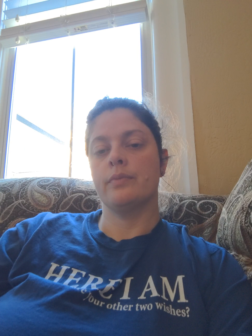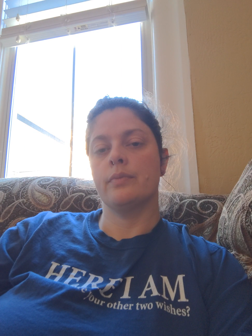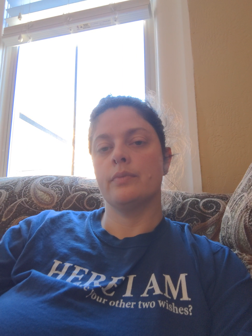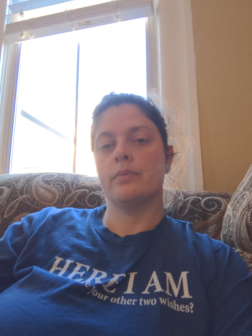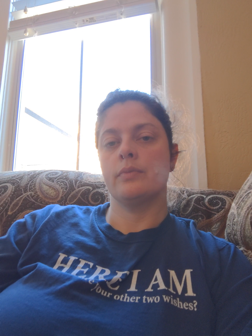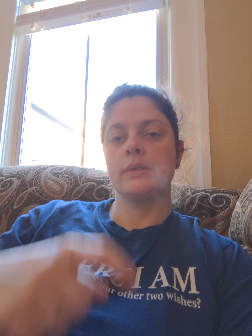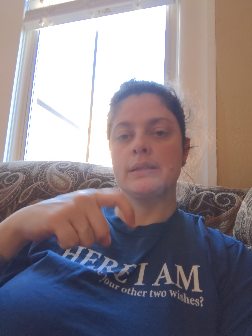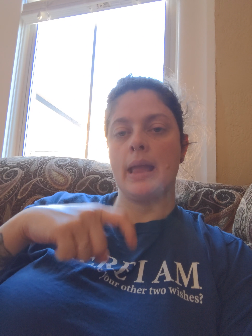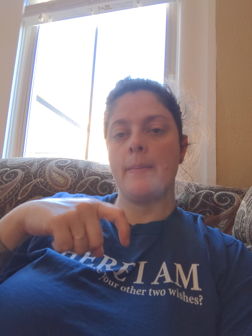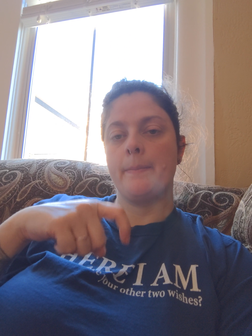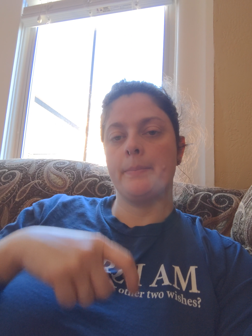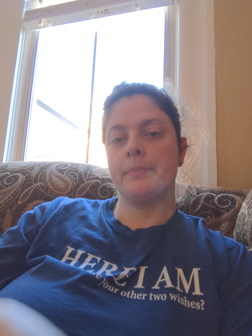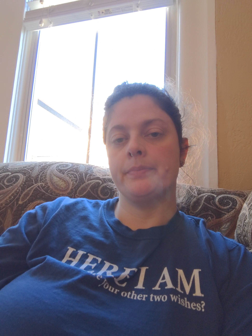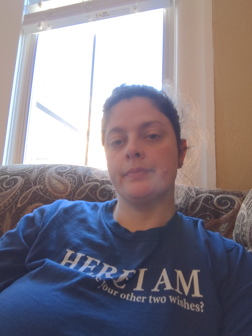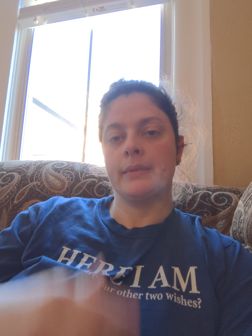time